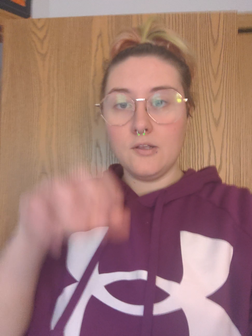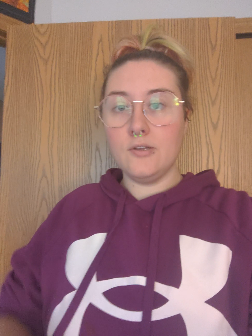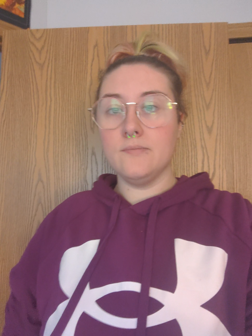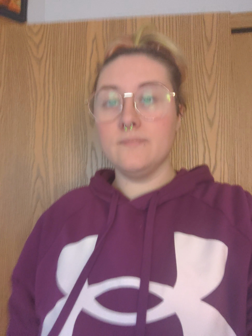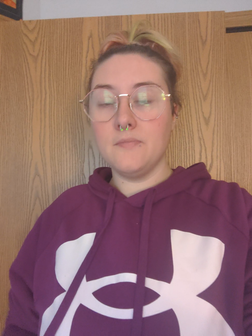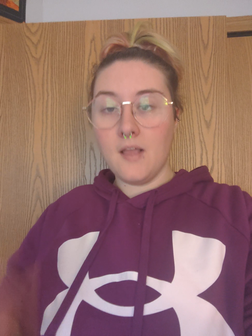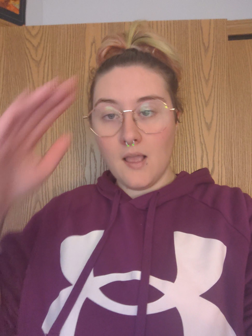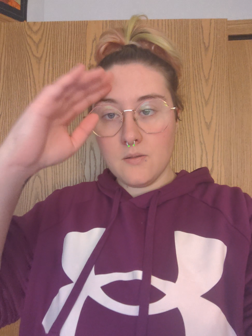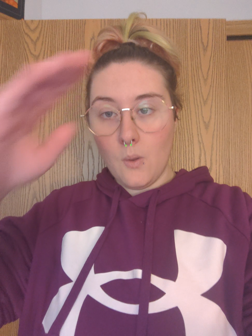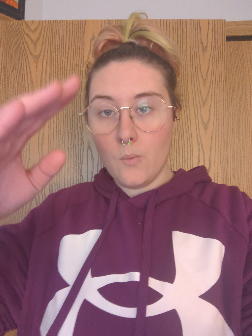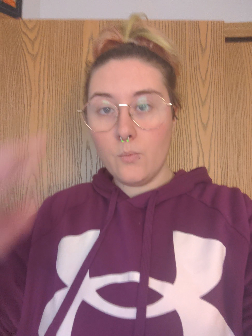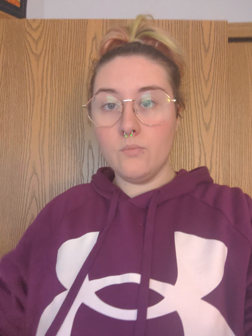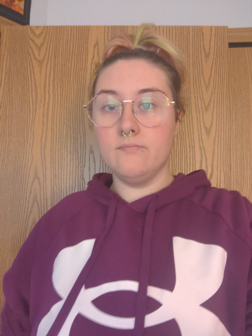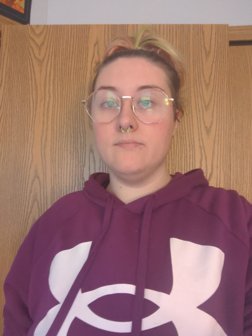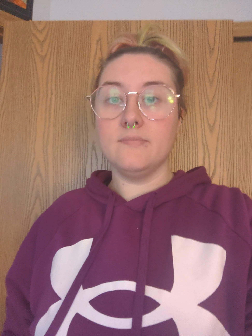hello